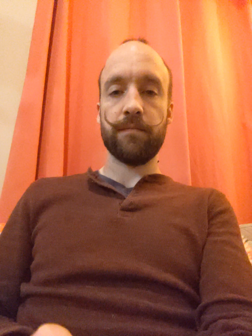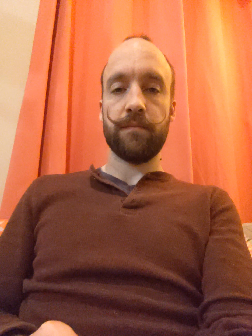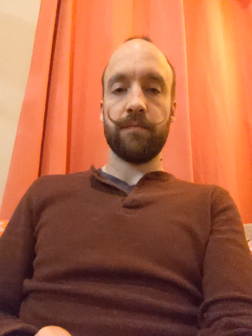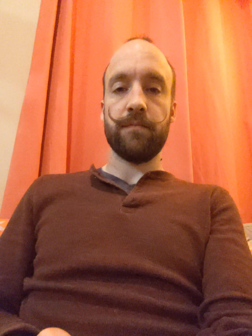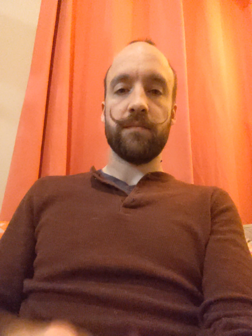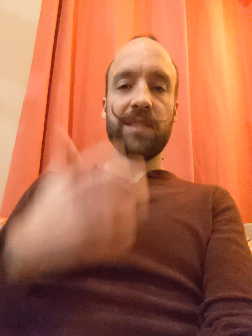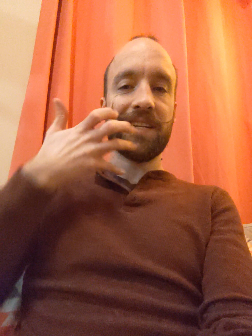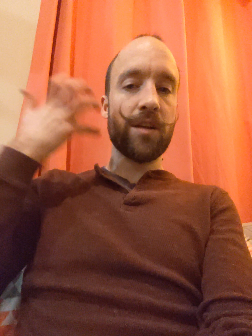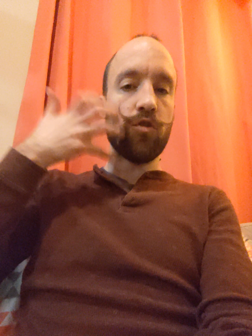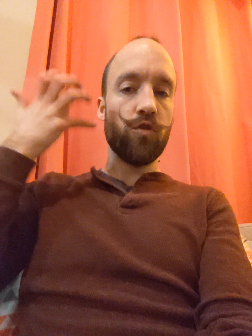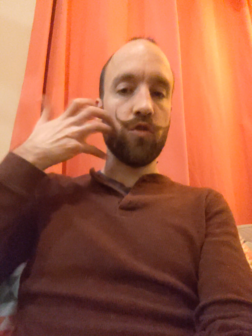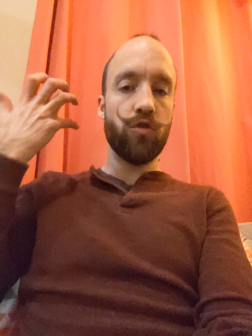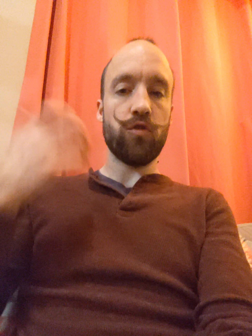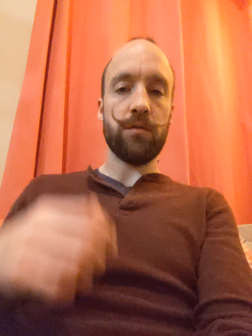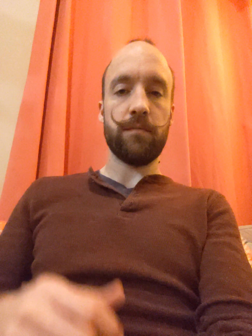tiger